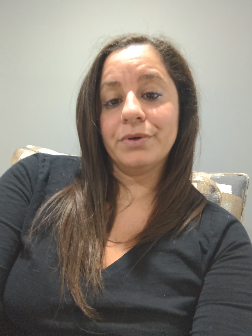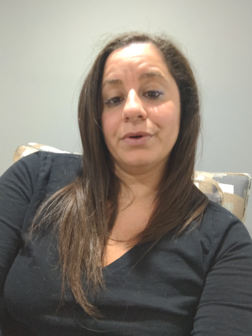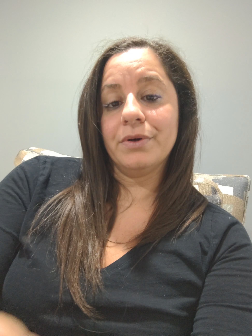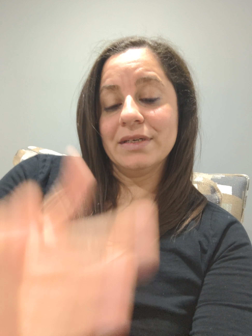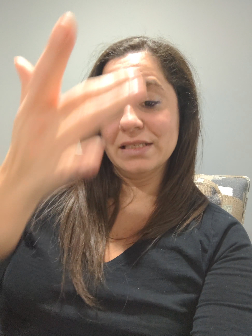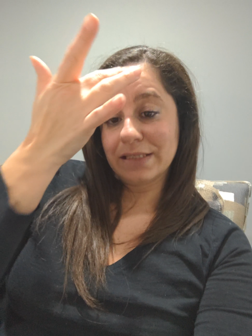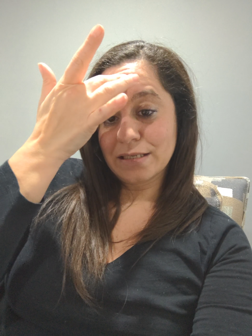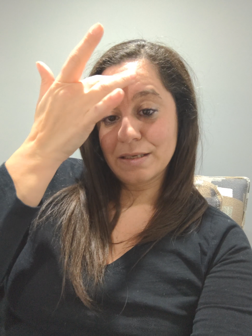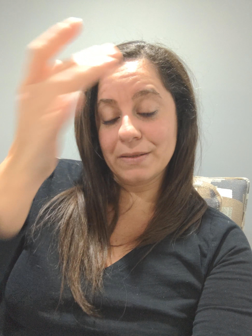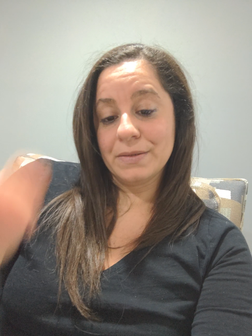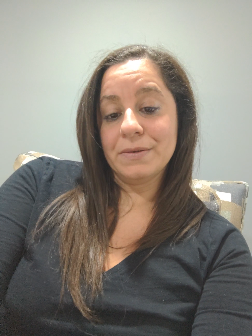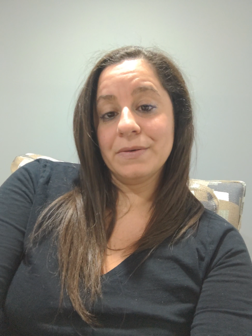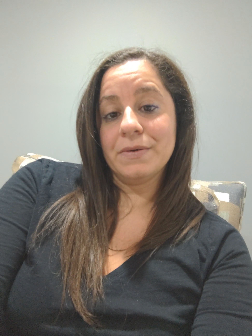sick